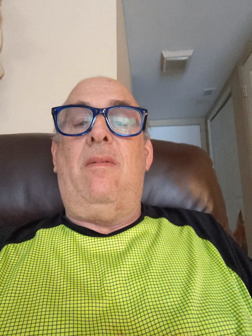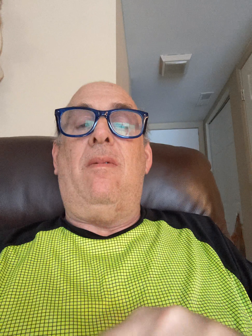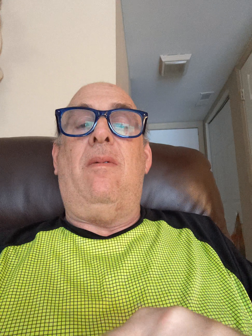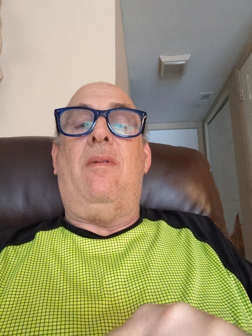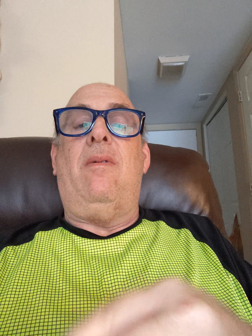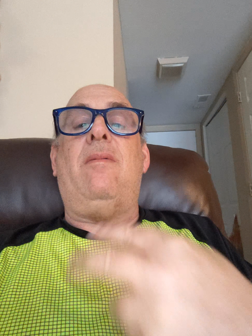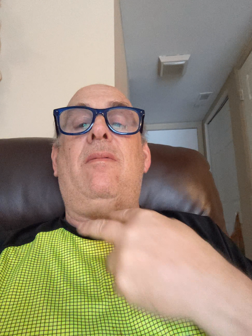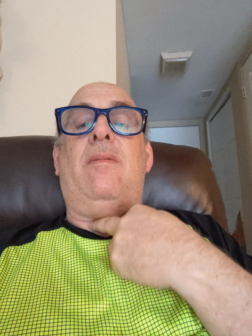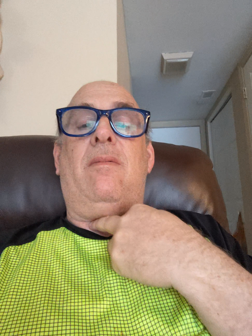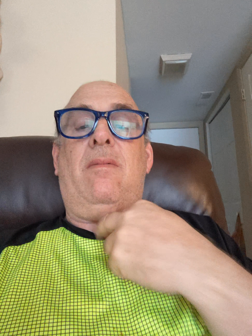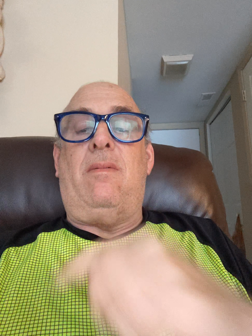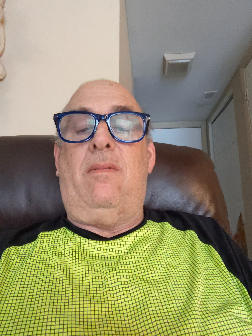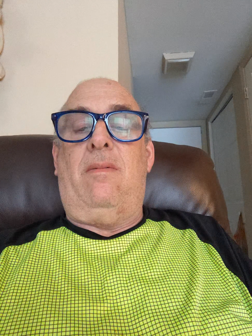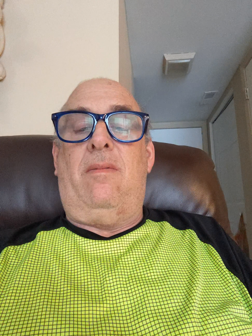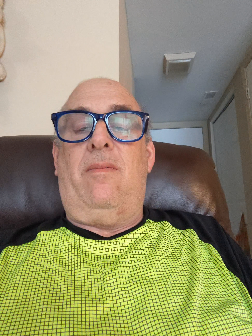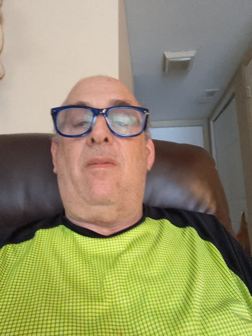stuck